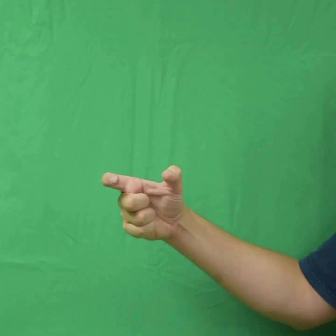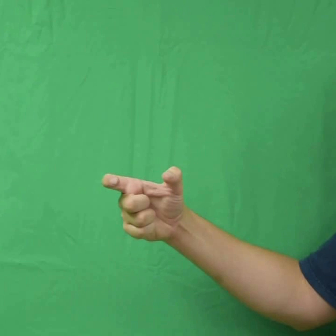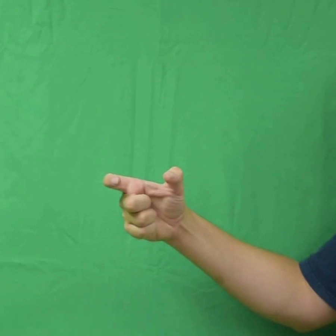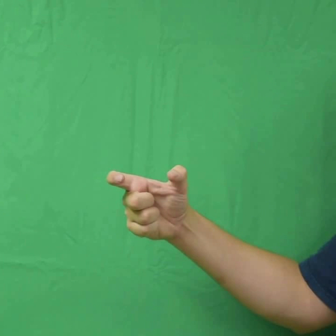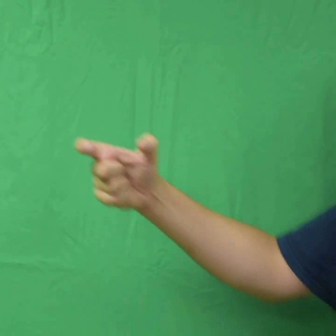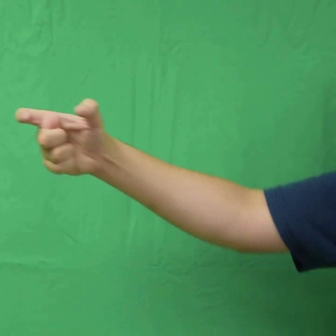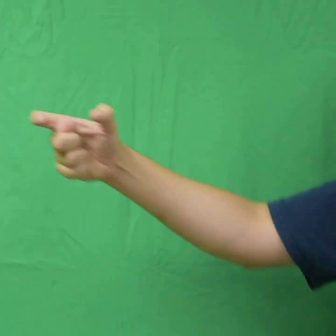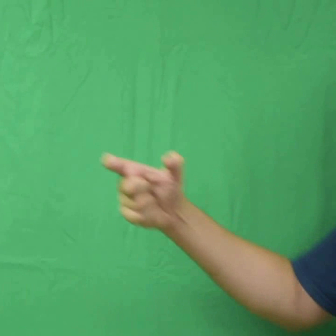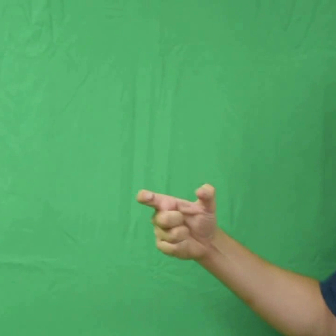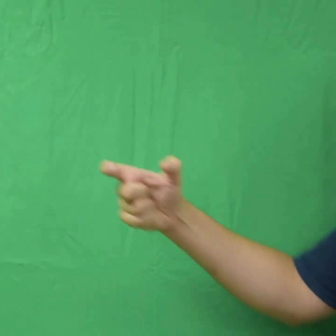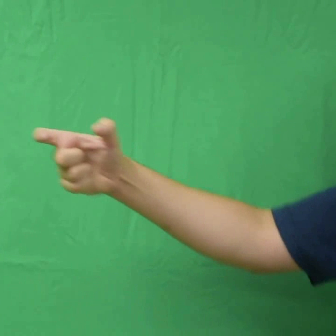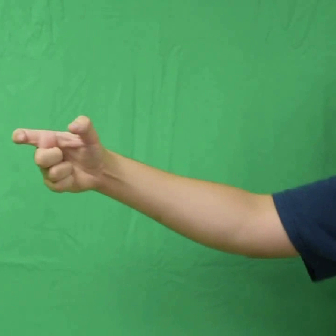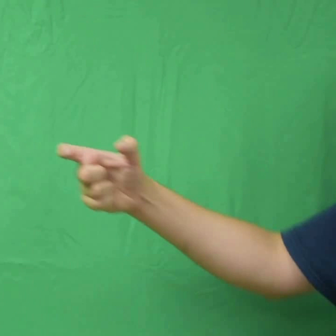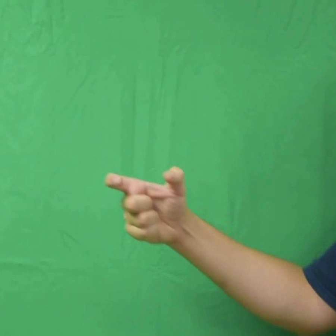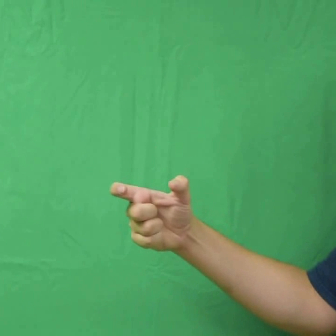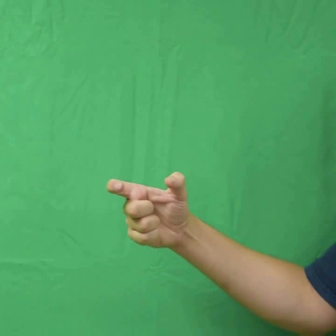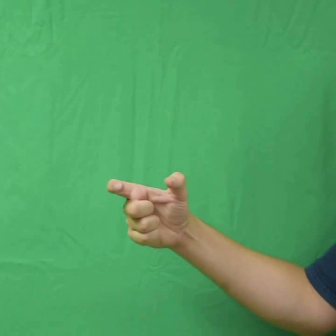X